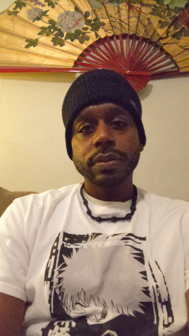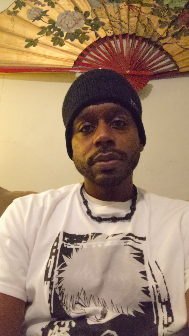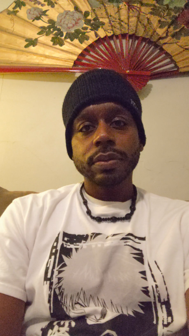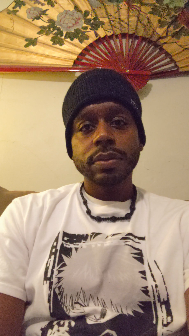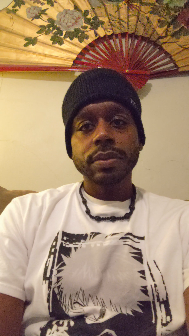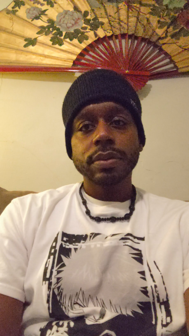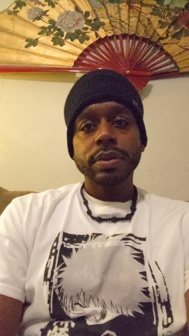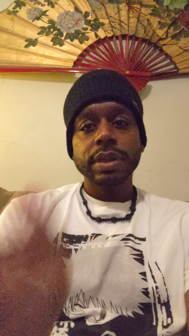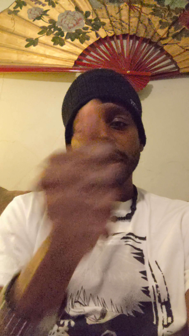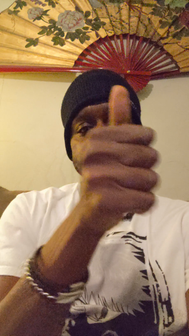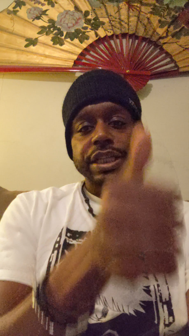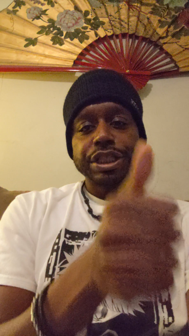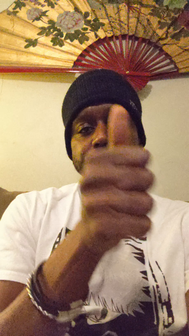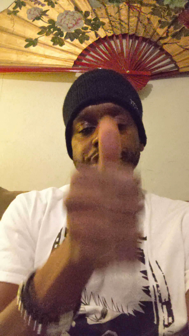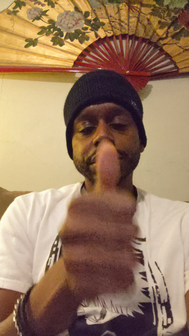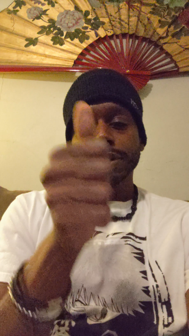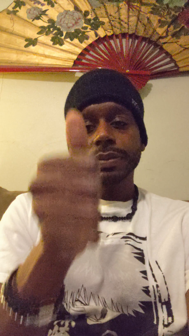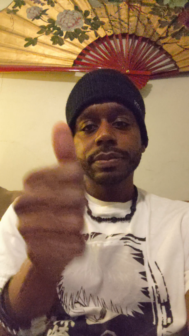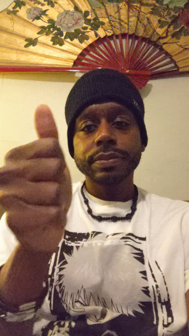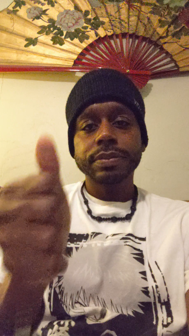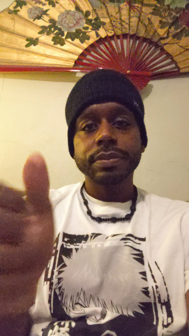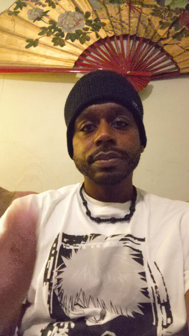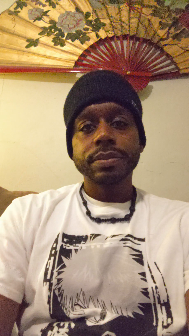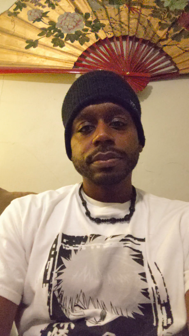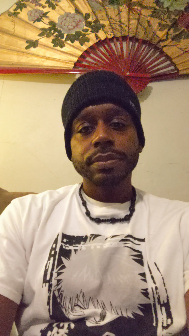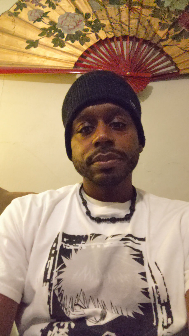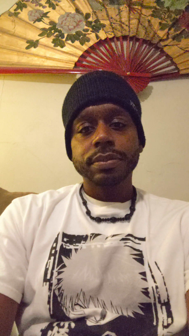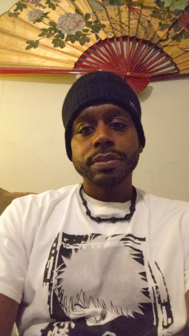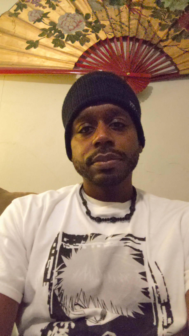each